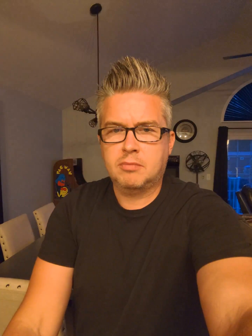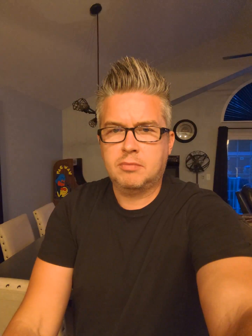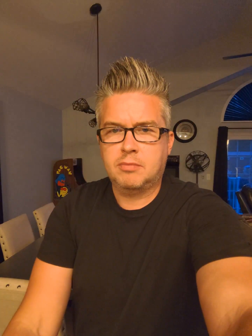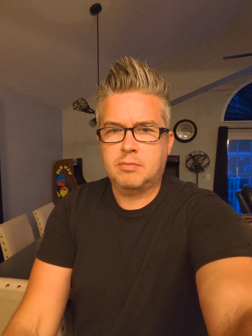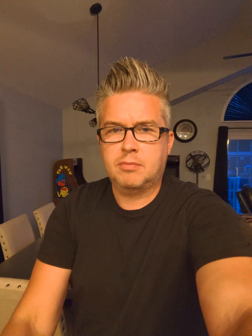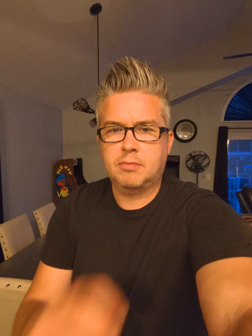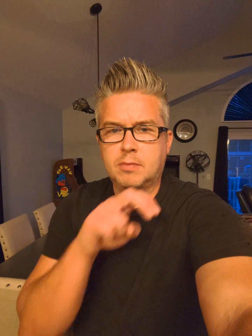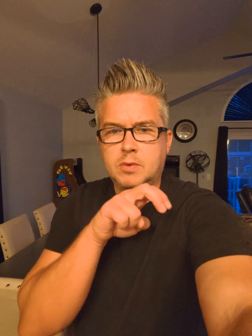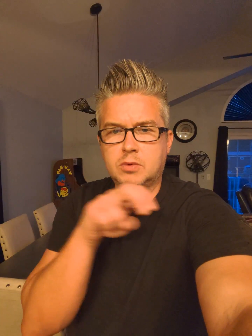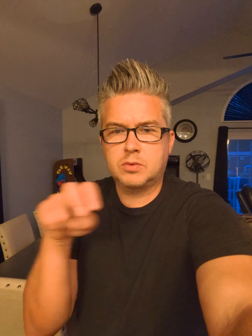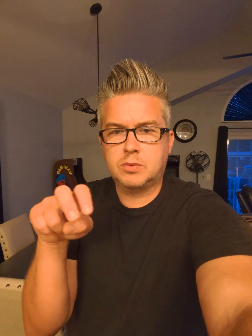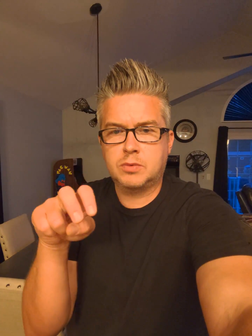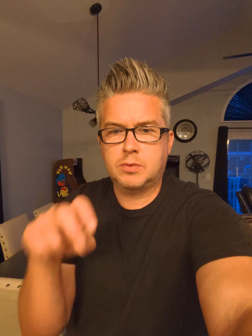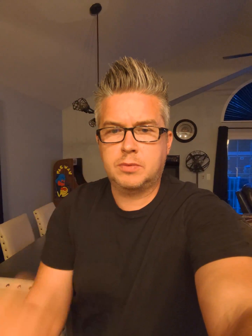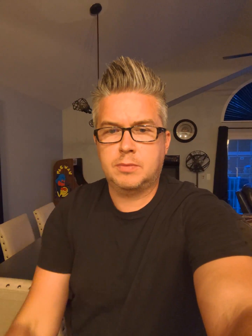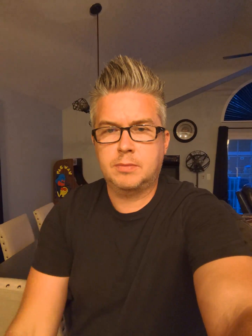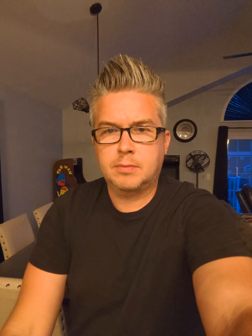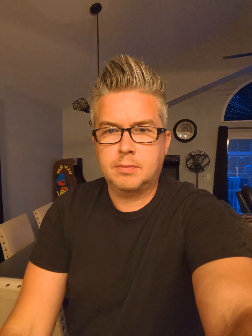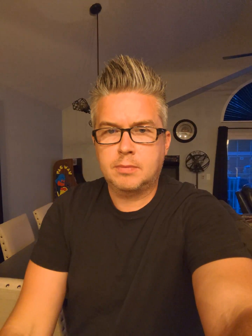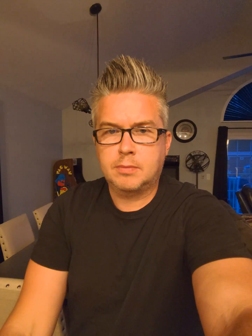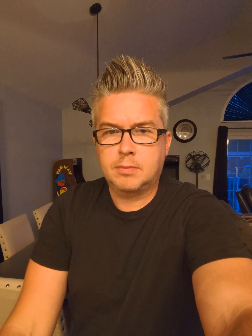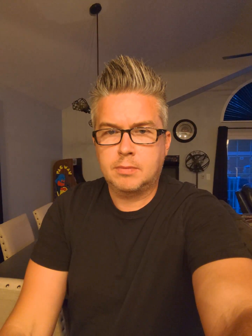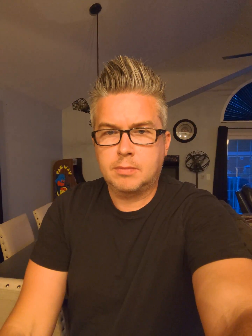couch